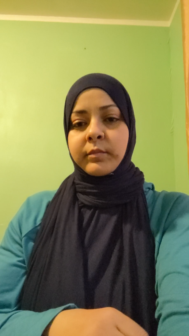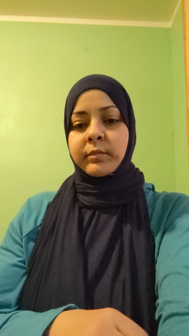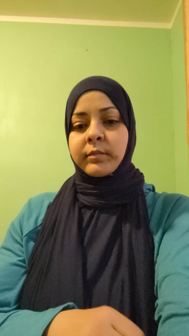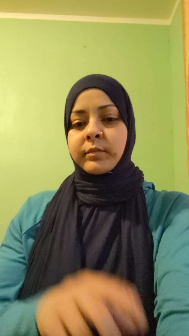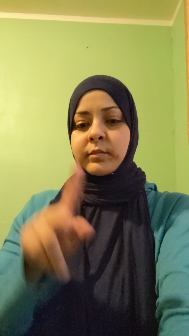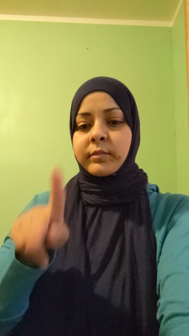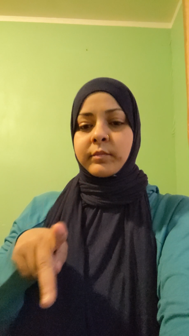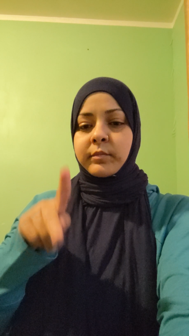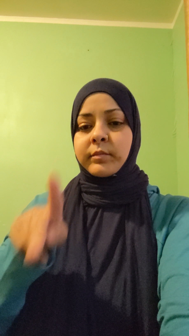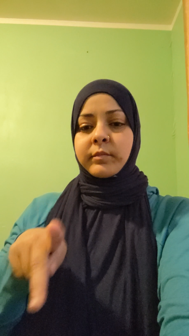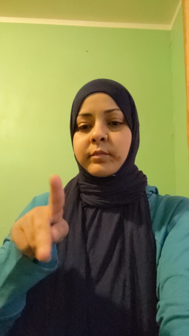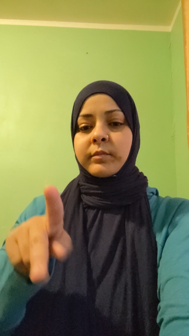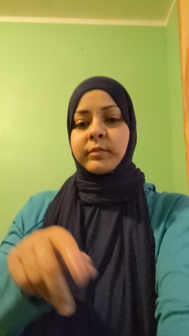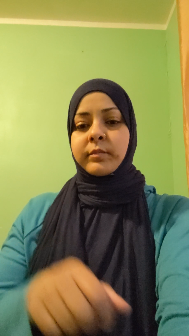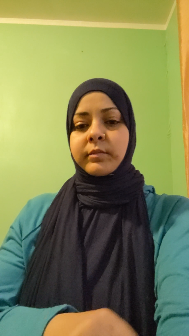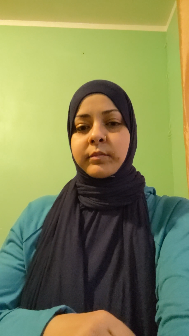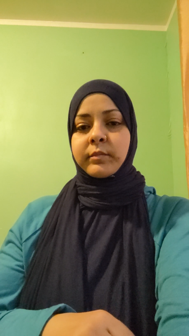people